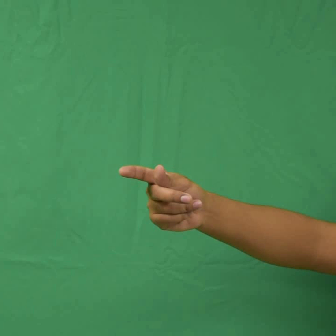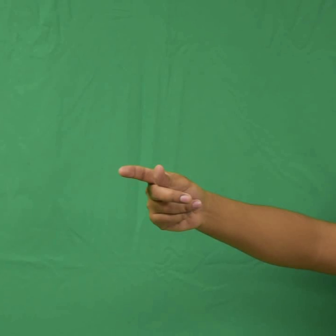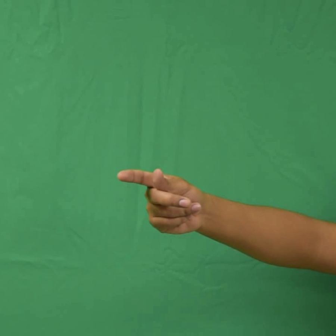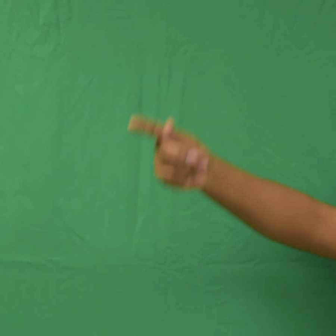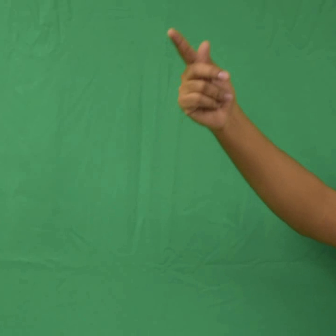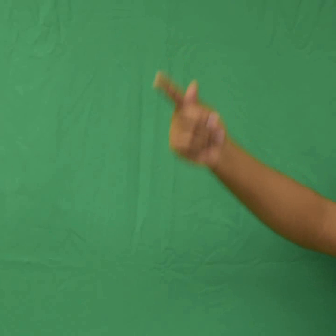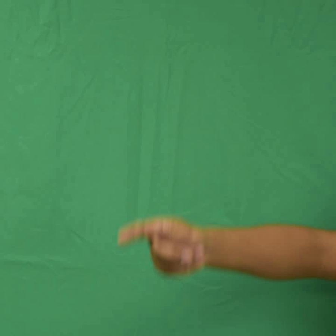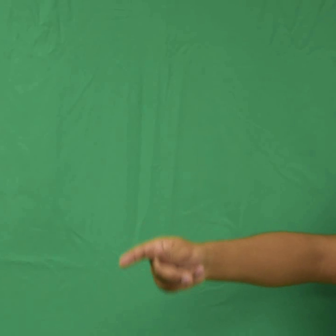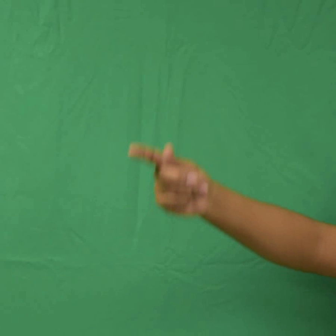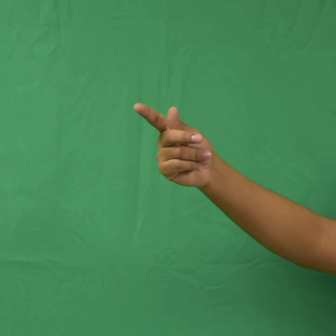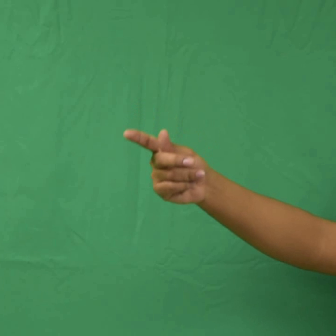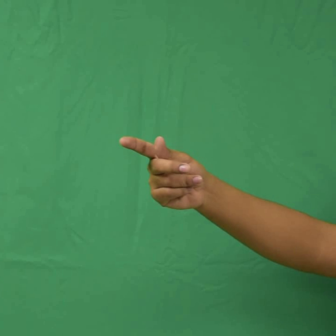K